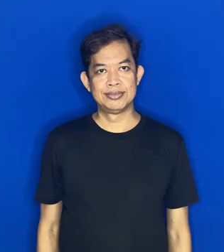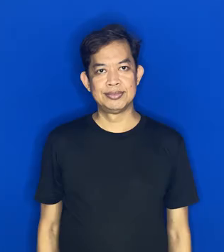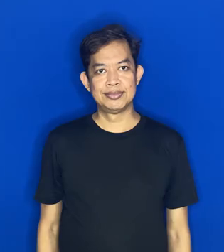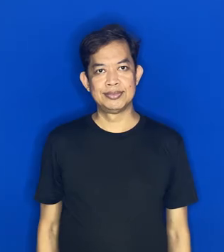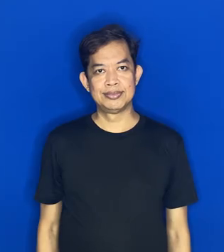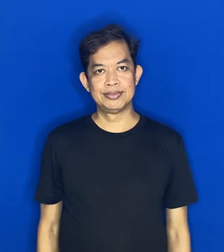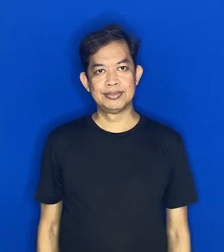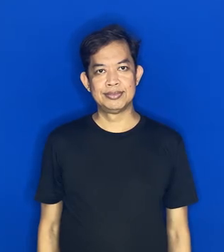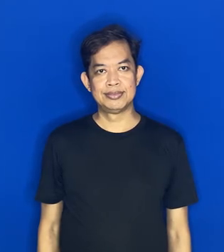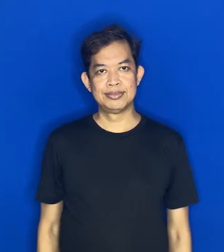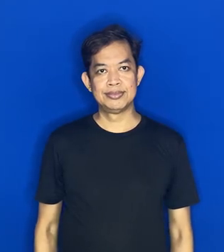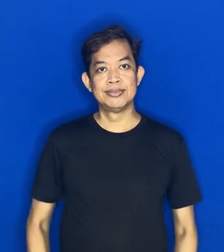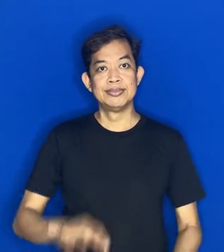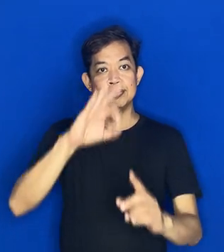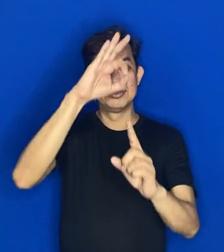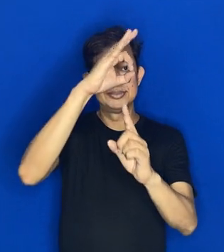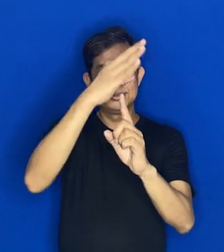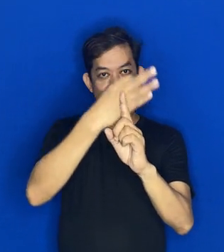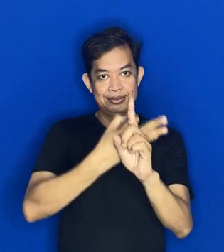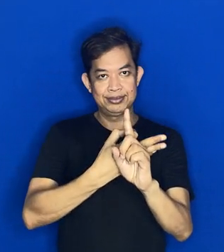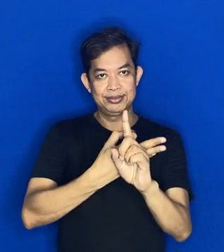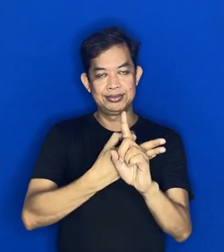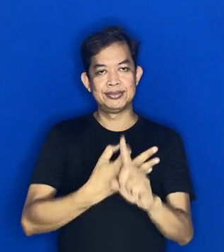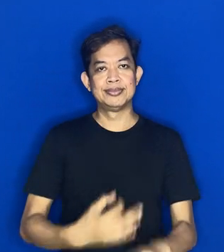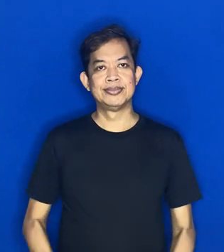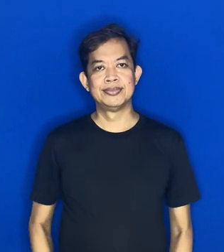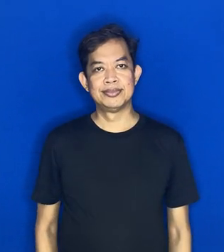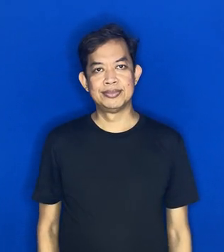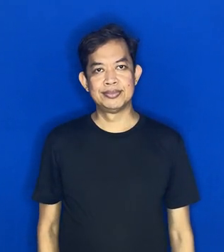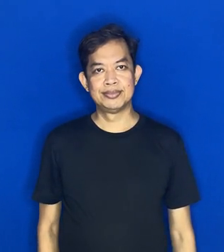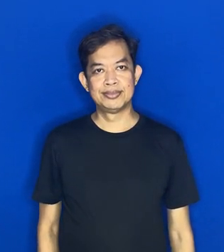february